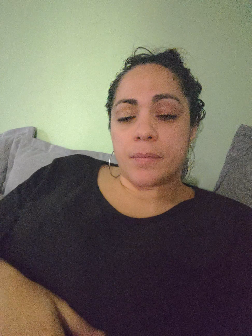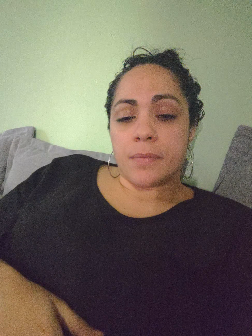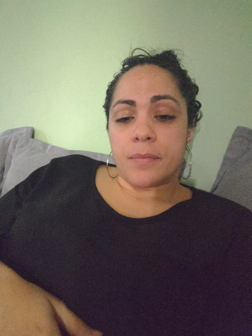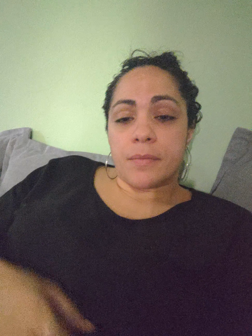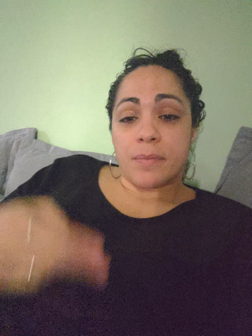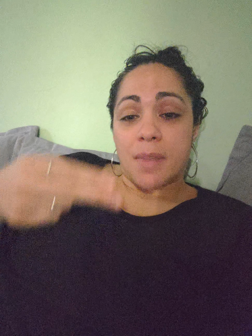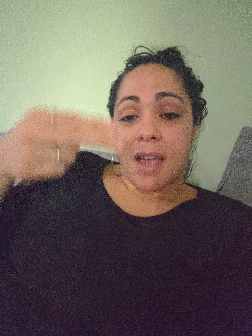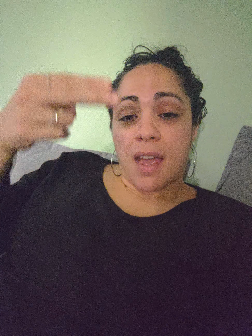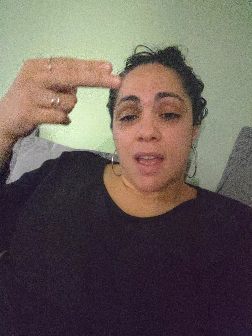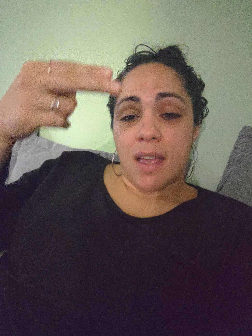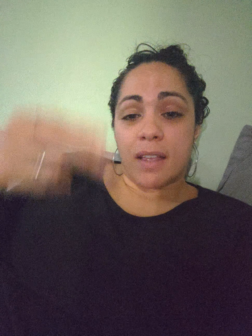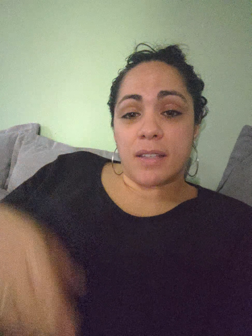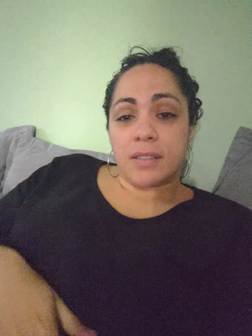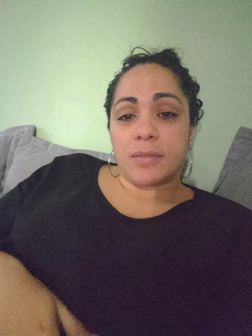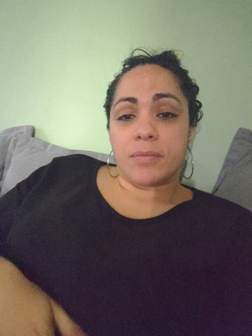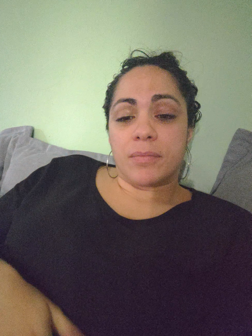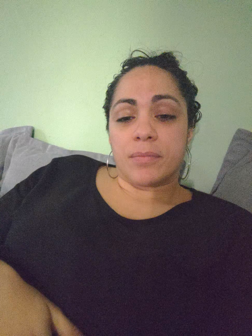high